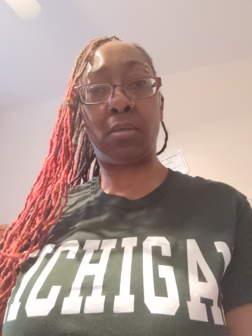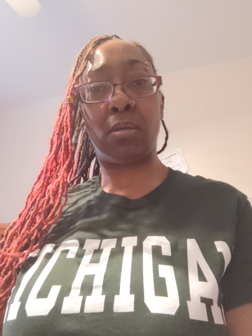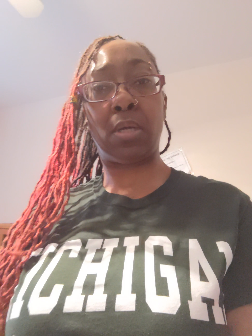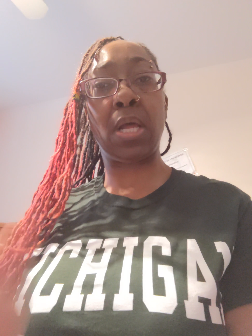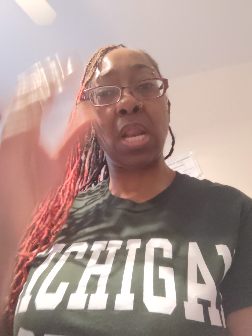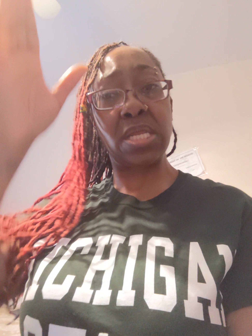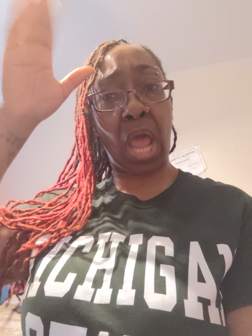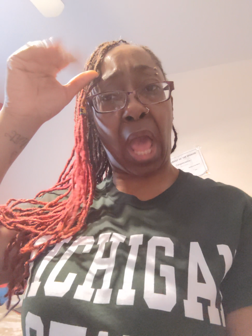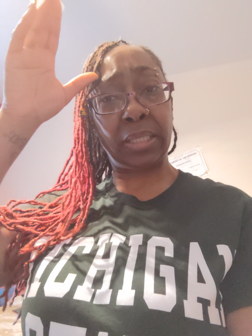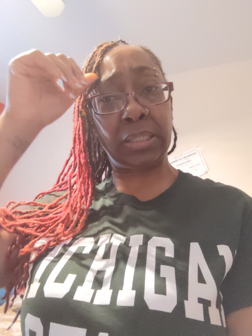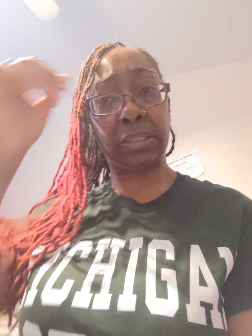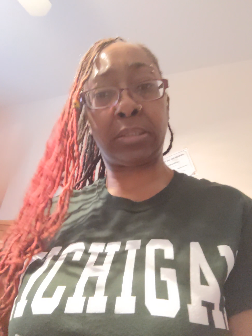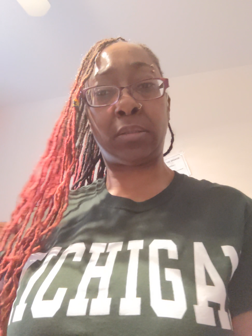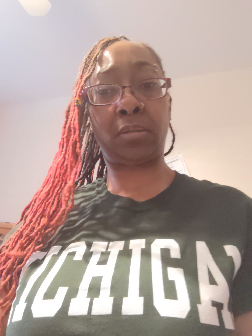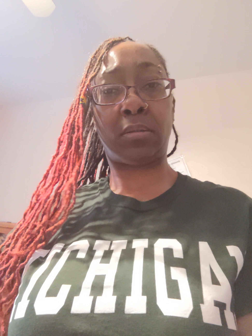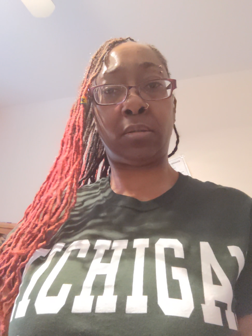donkey